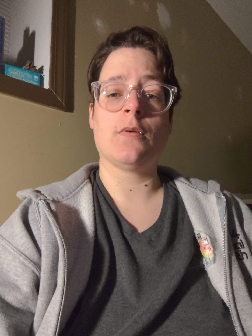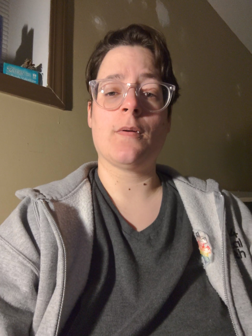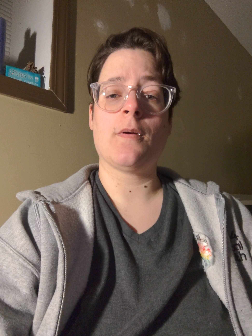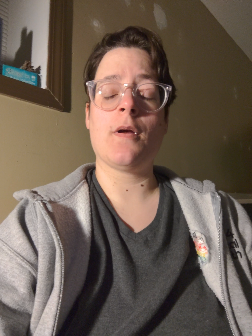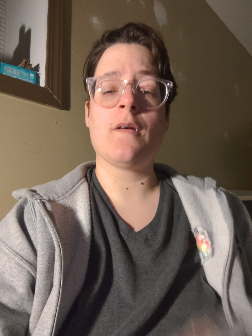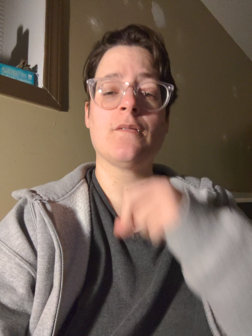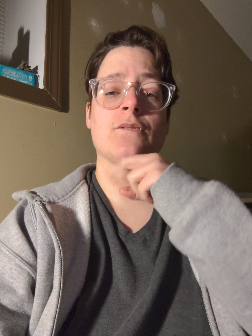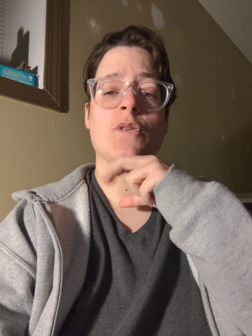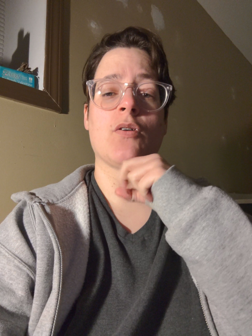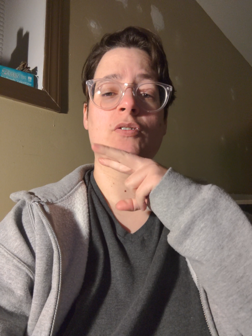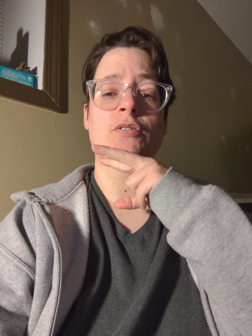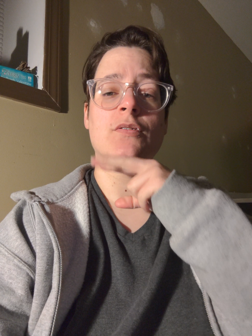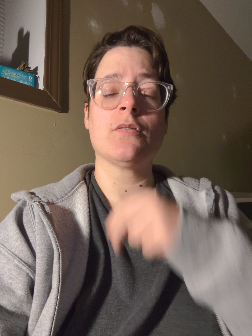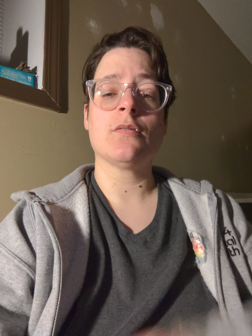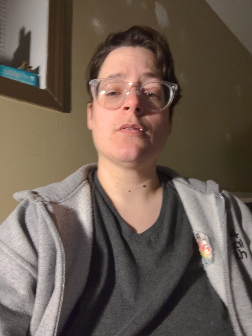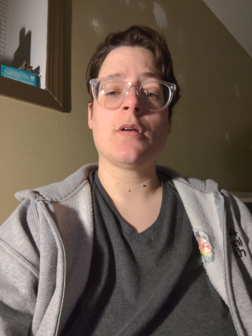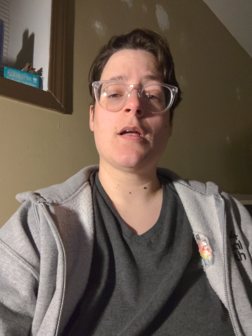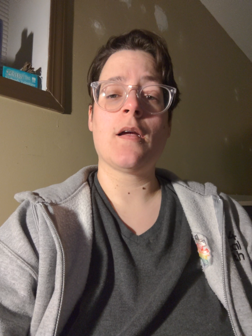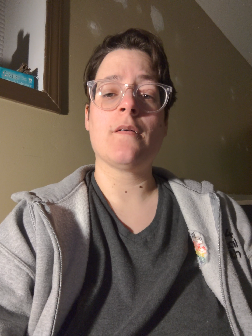frog